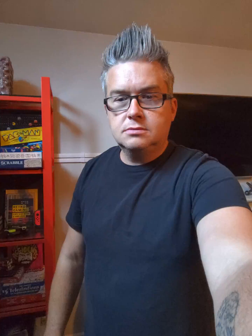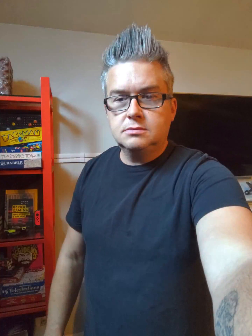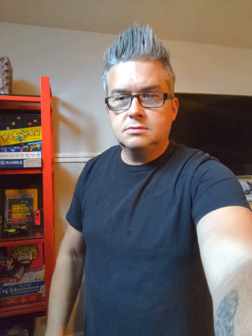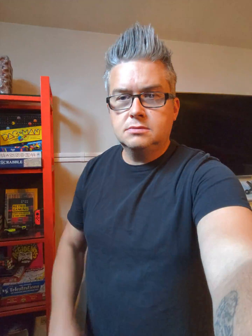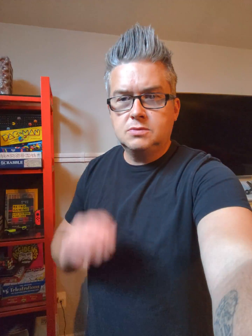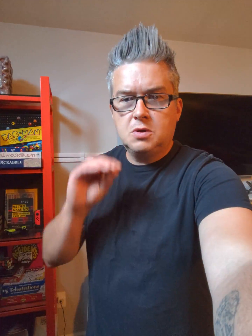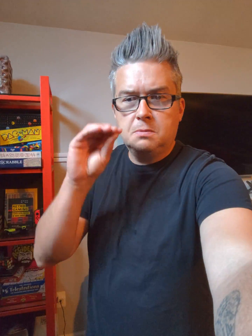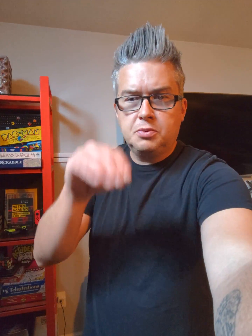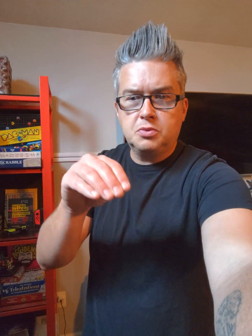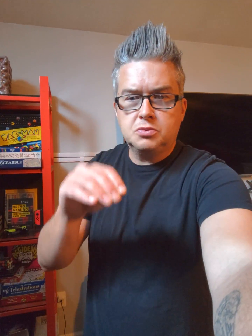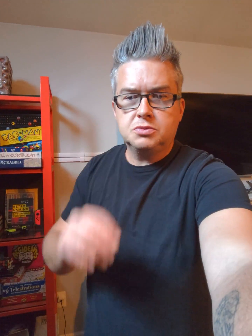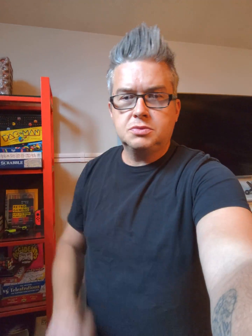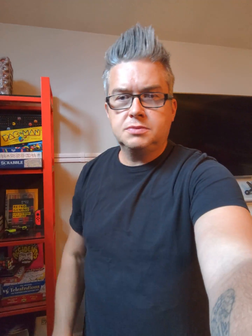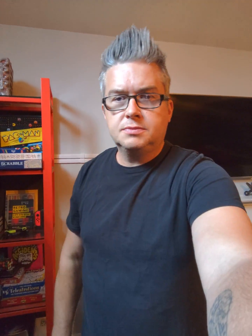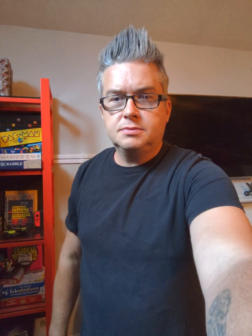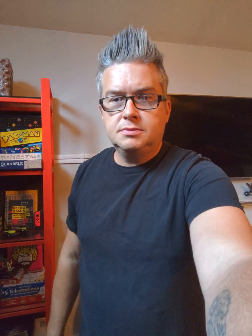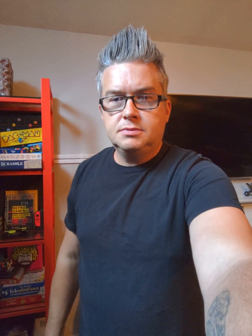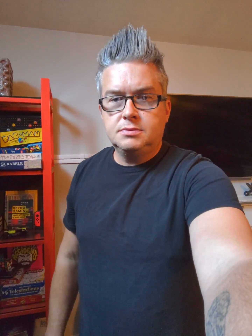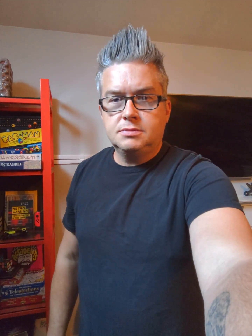put